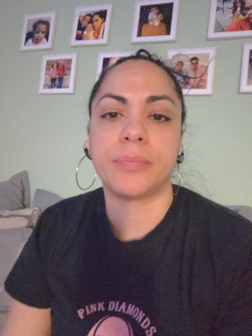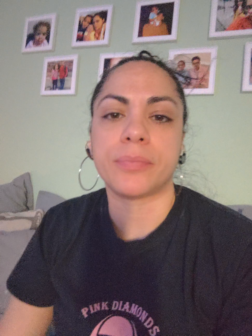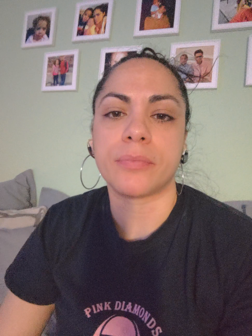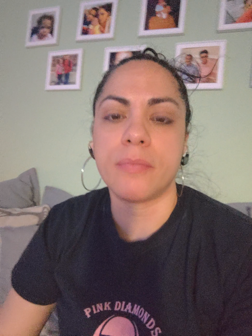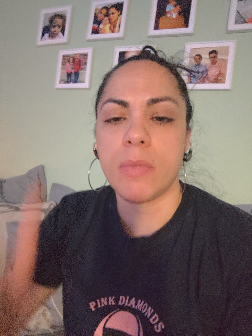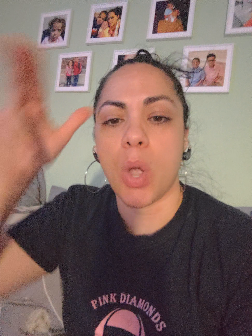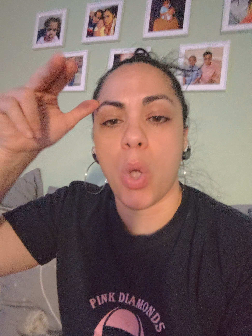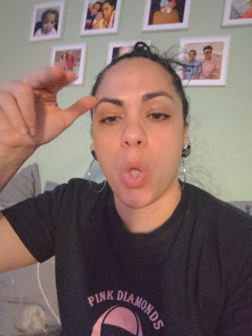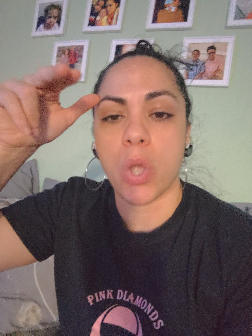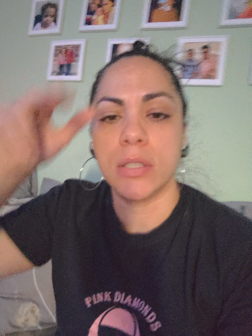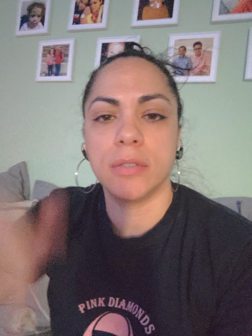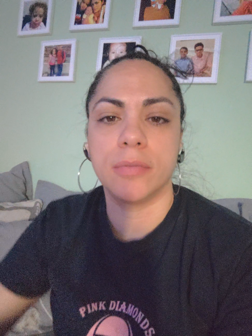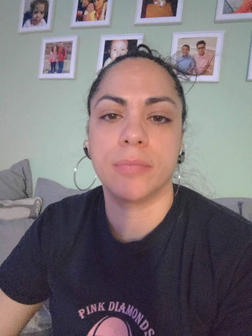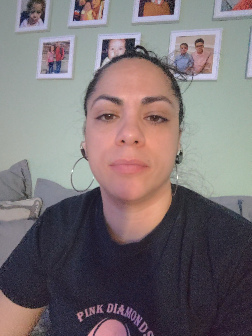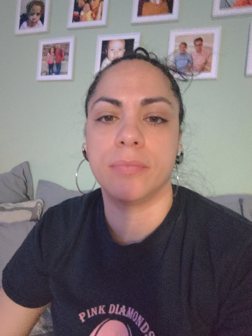horse